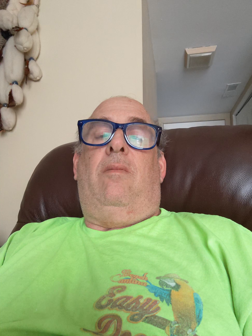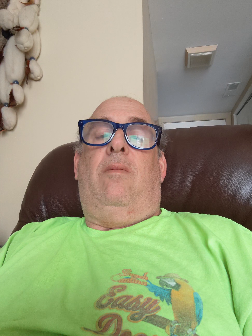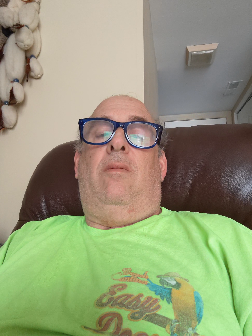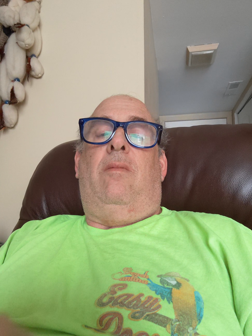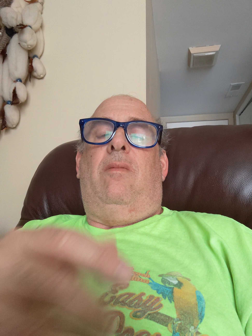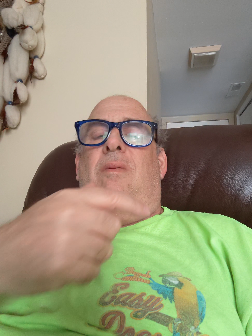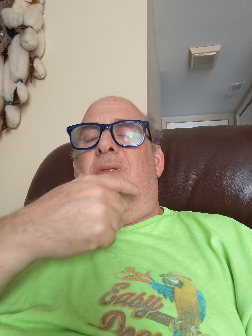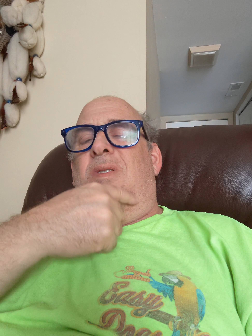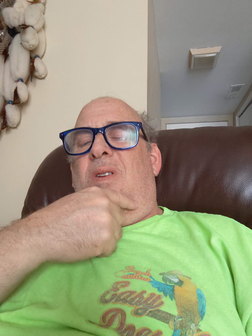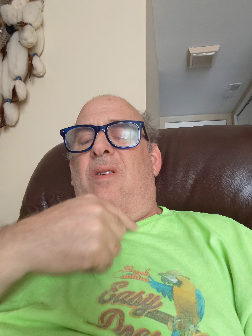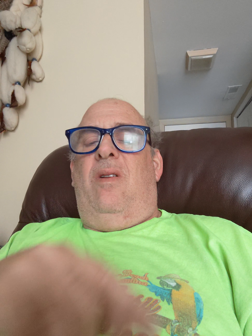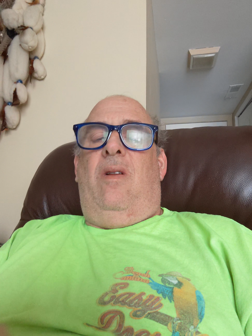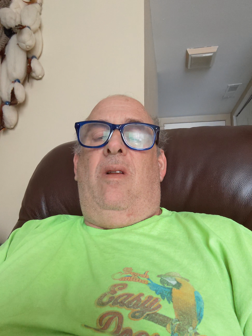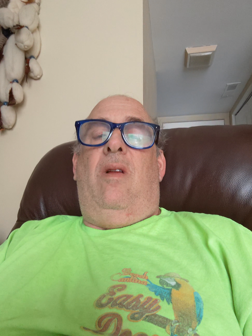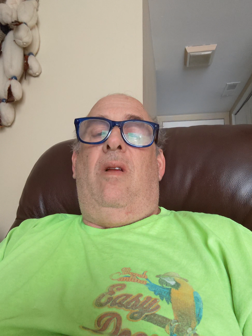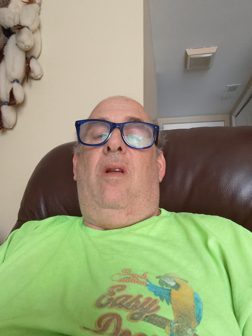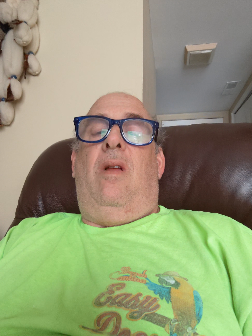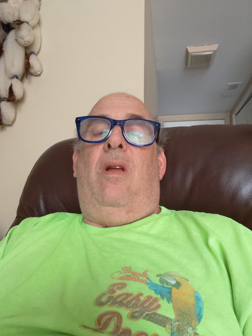sad